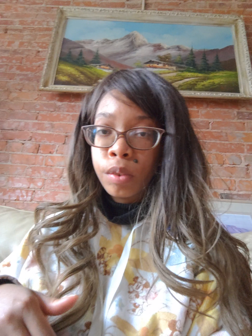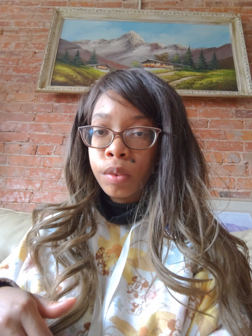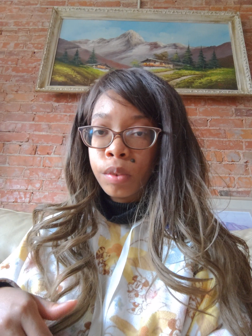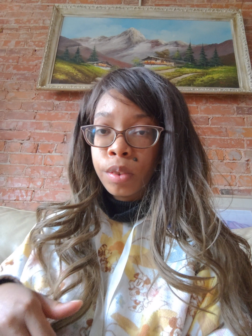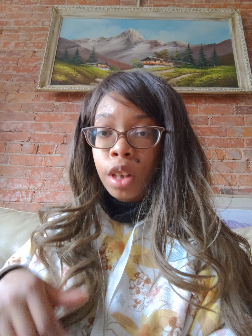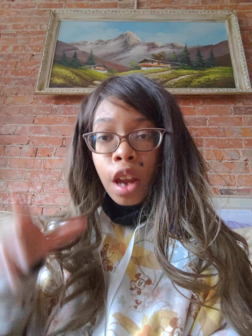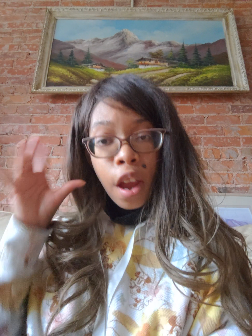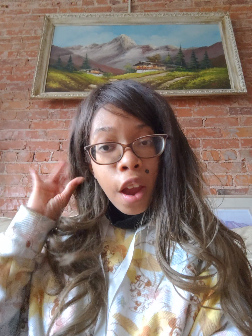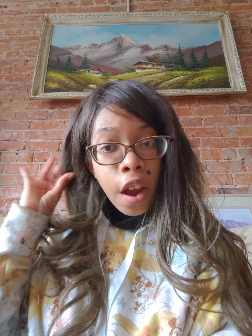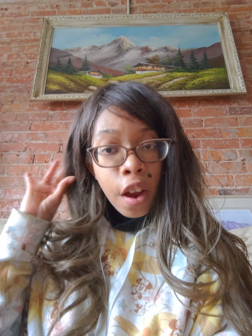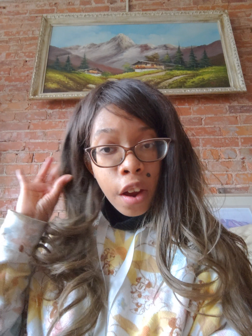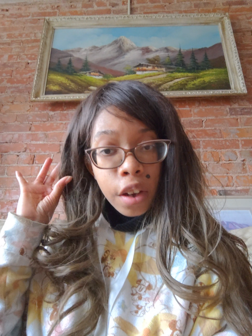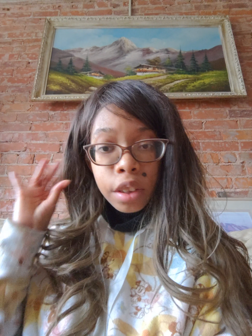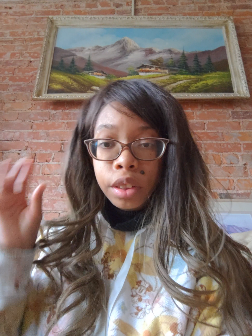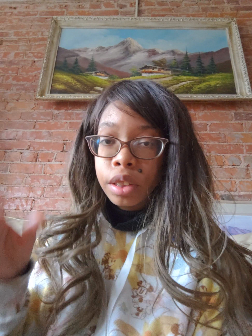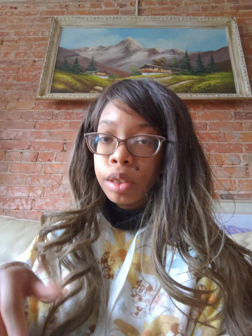hair